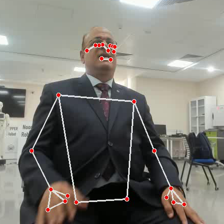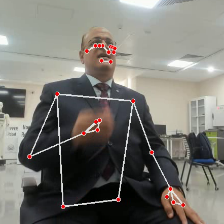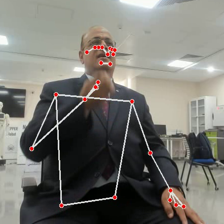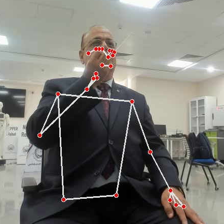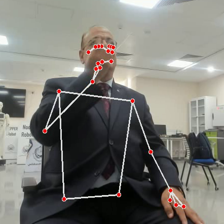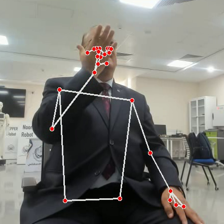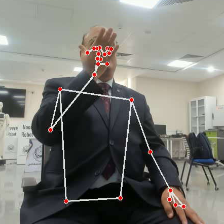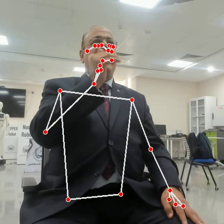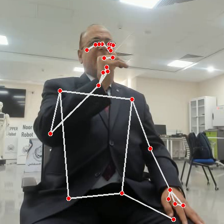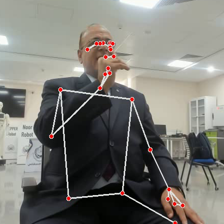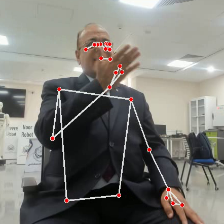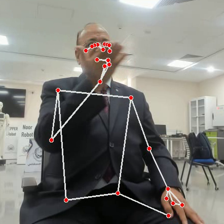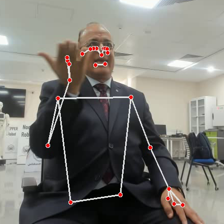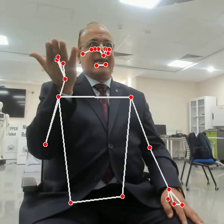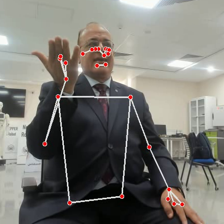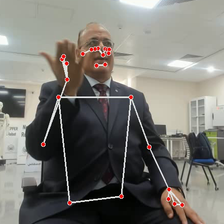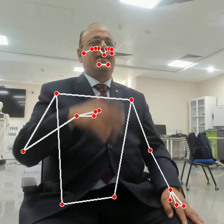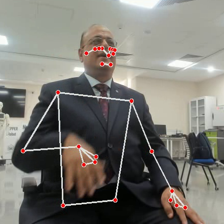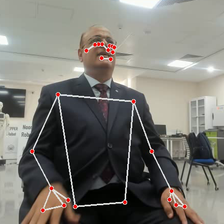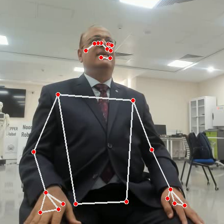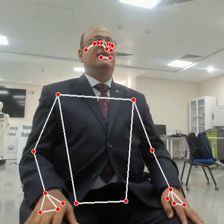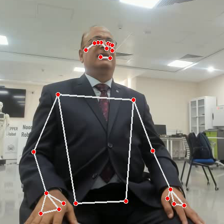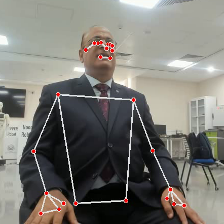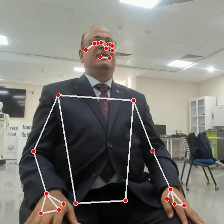sabhl elkheer